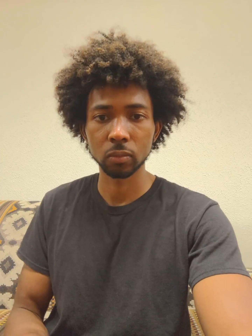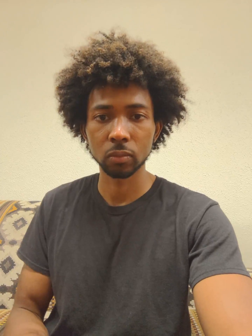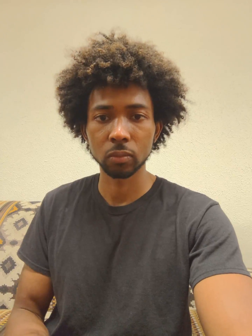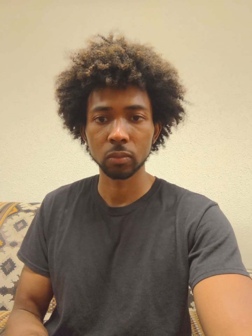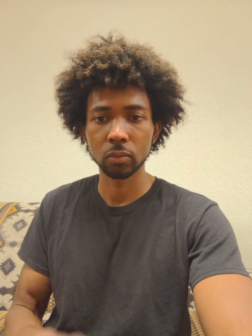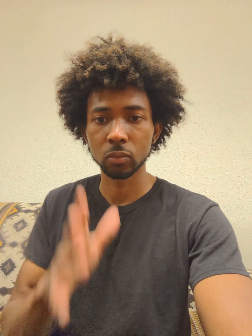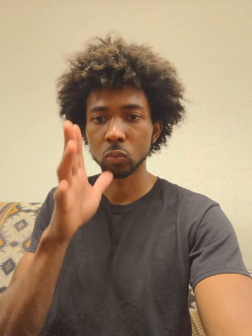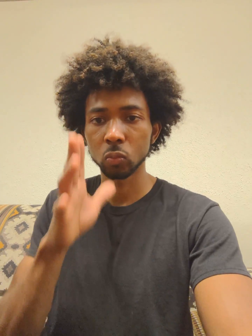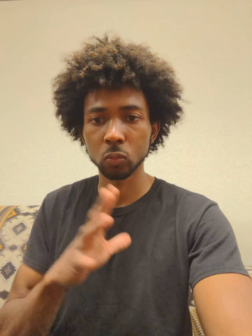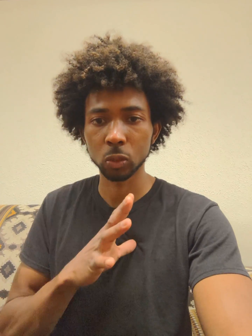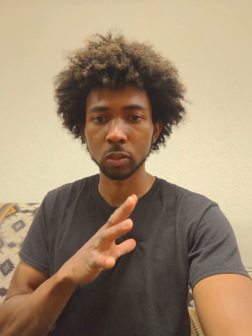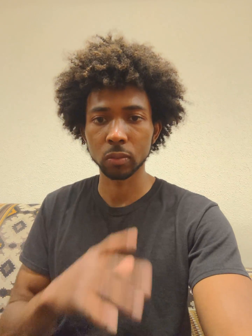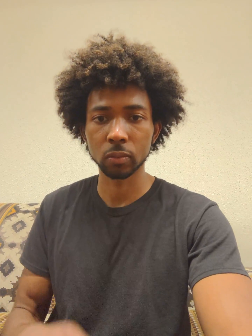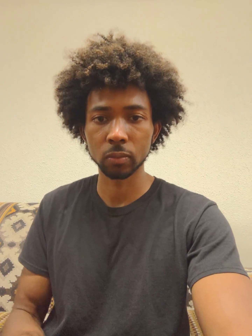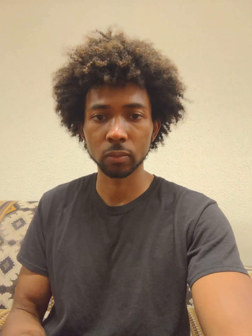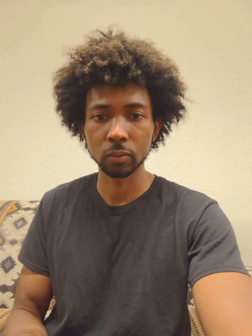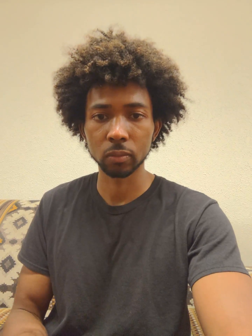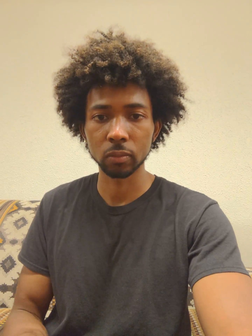lady